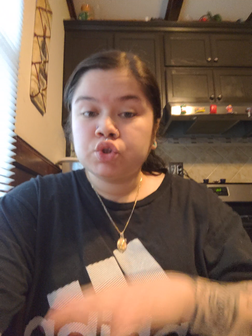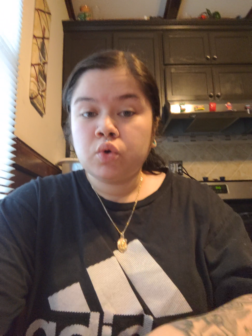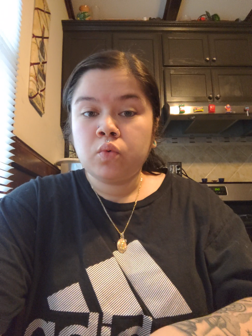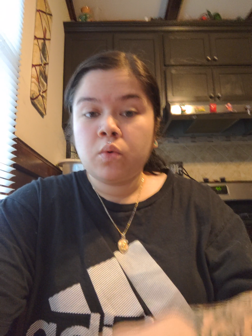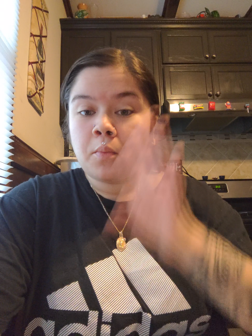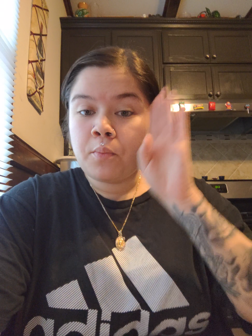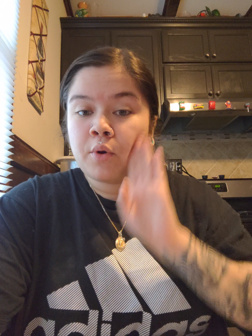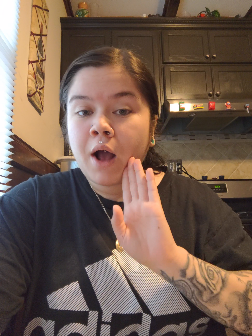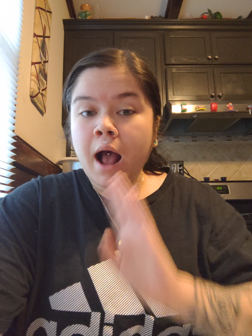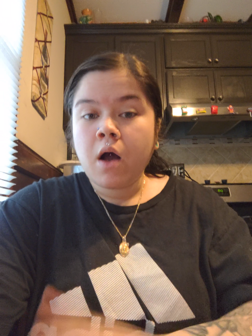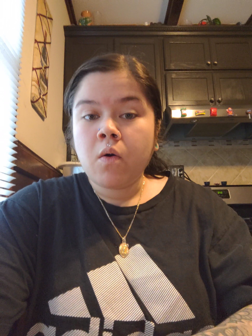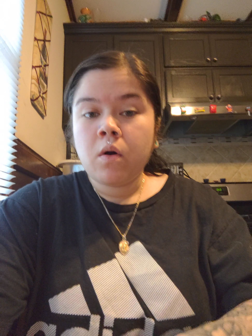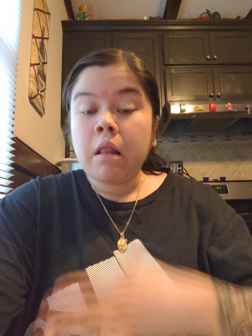brown